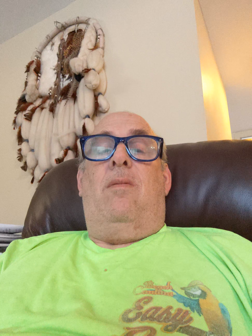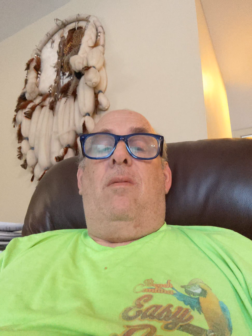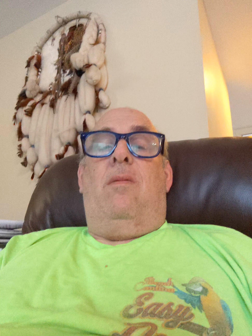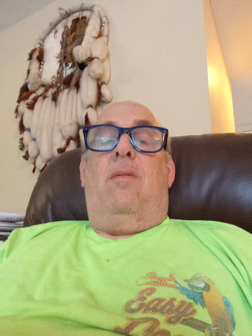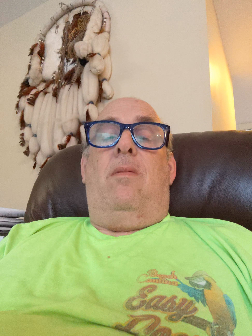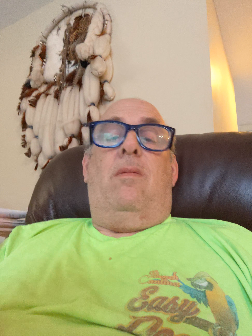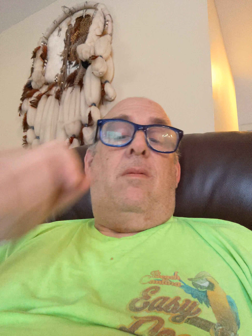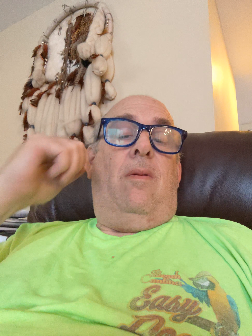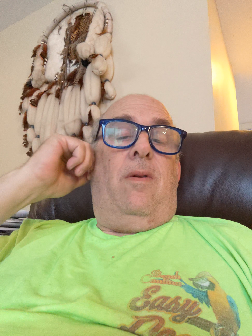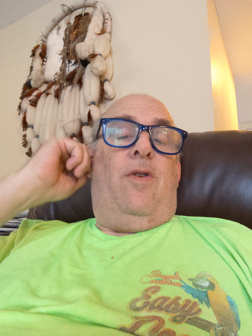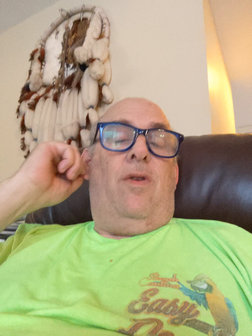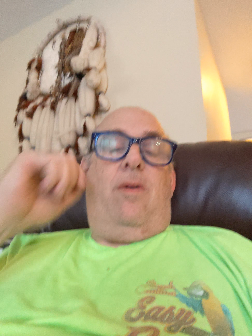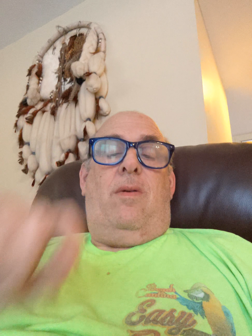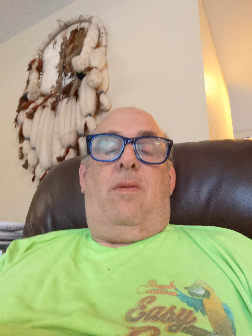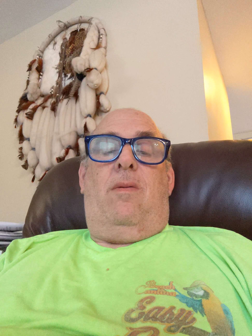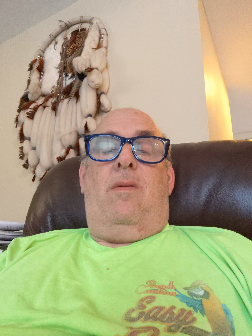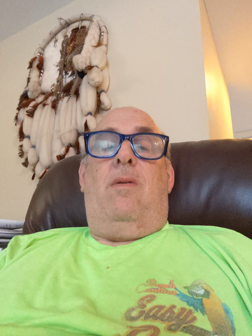ear